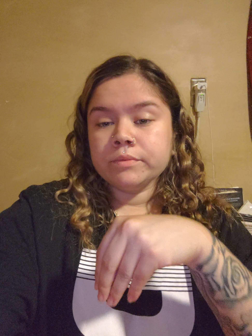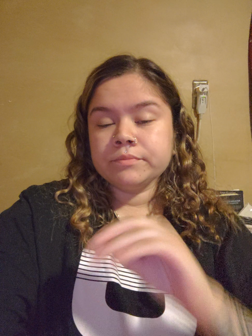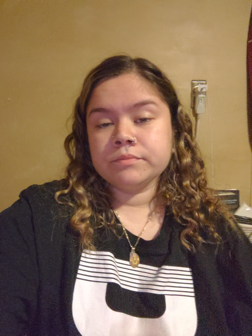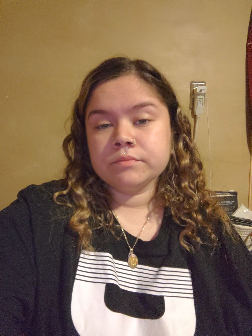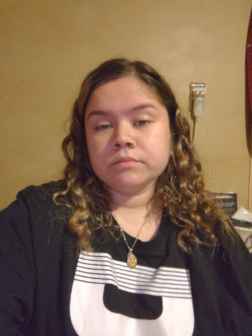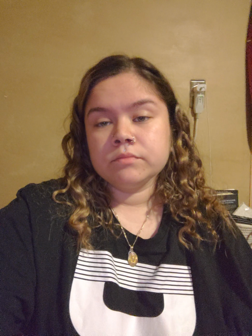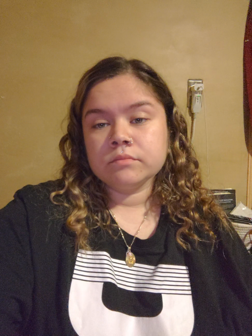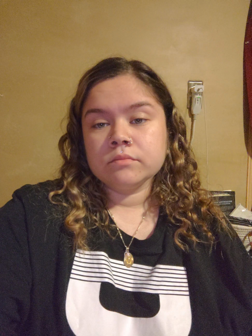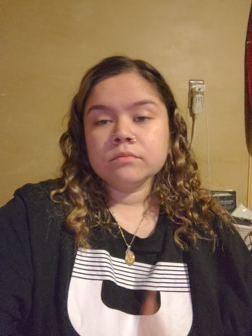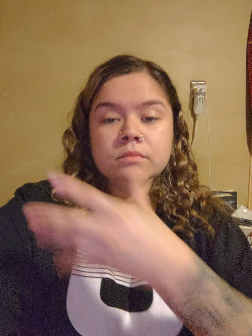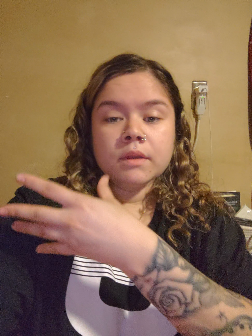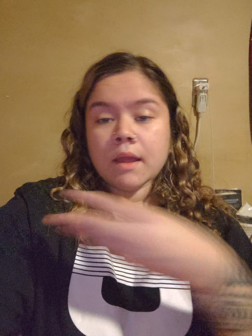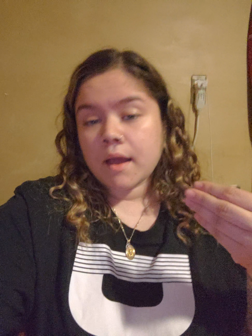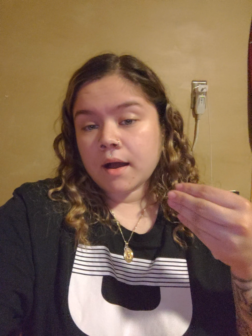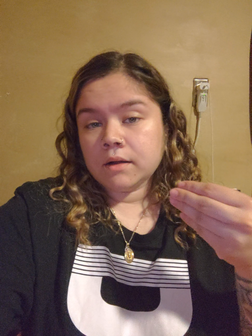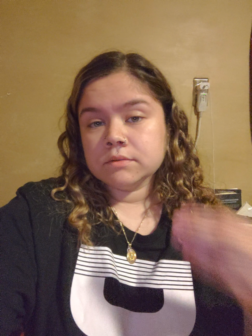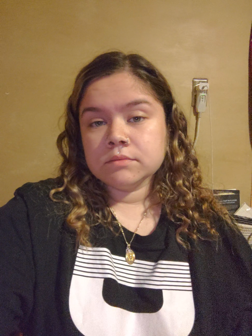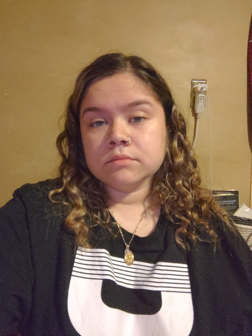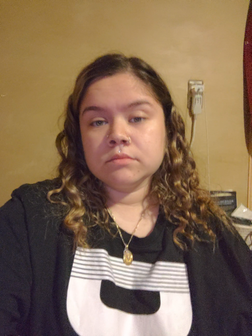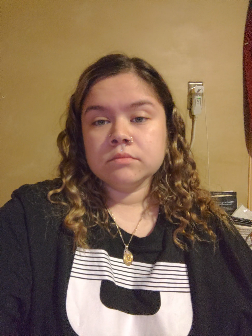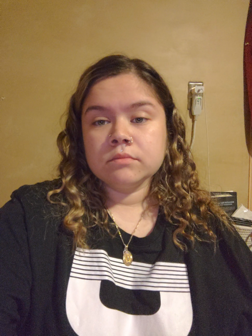and